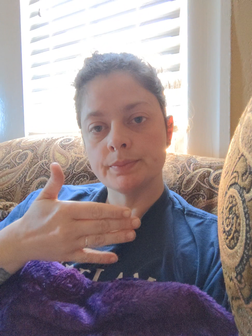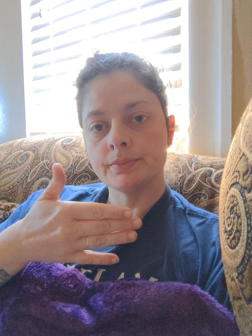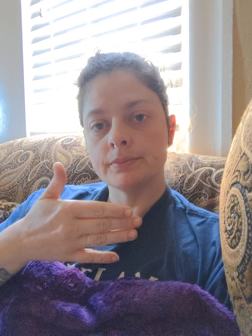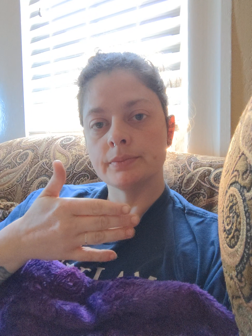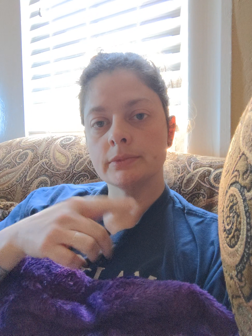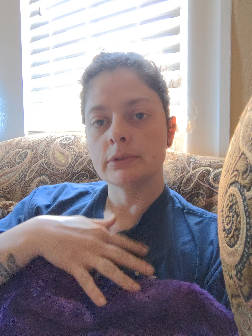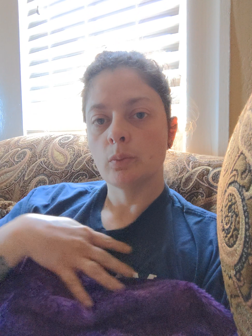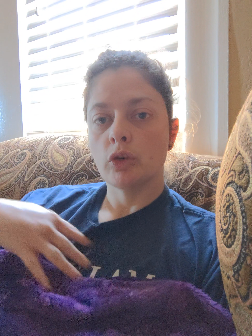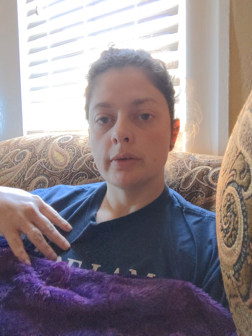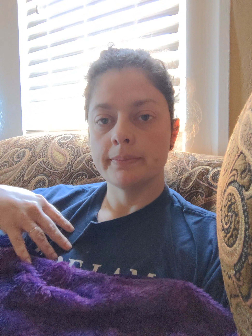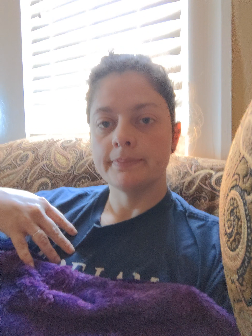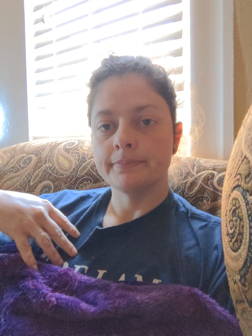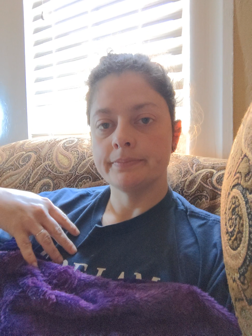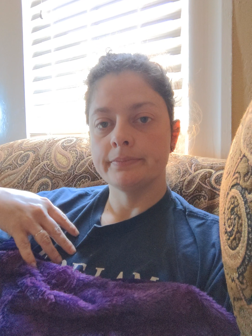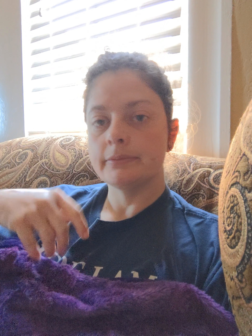zebra